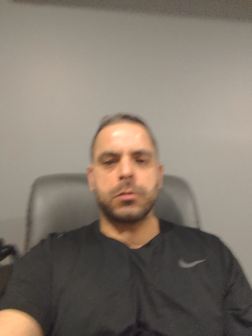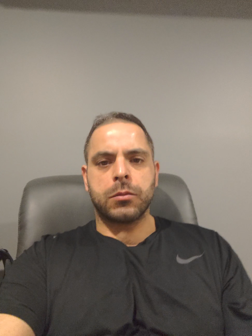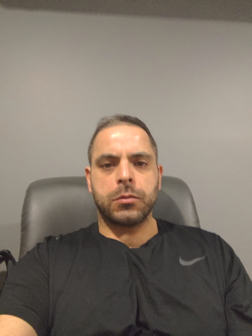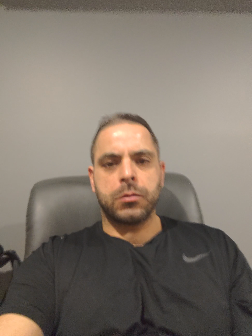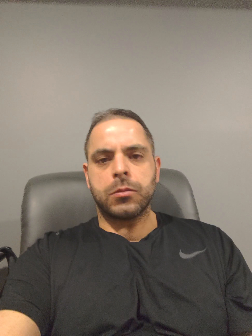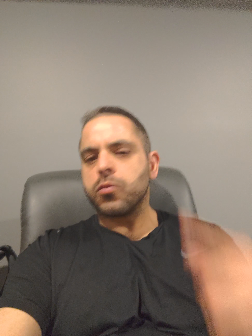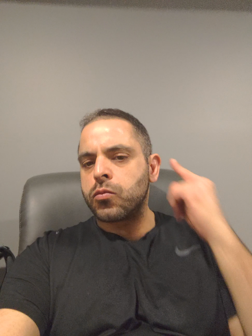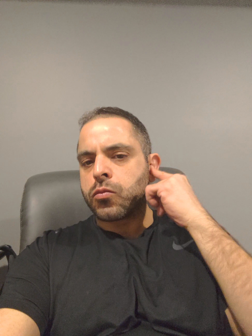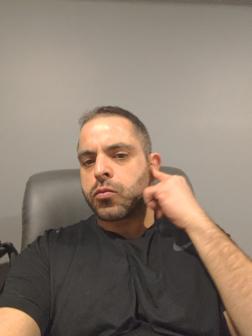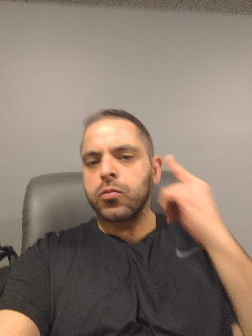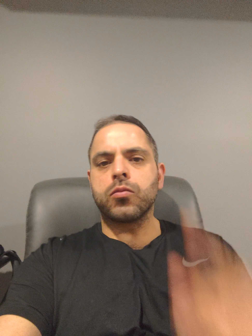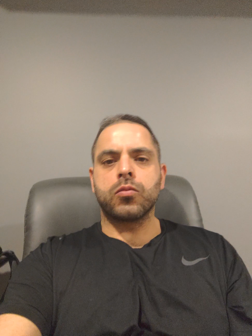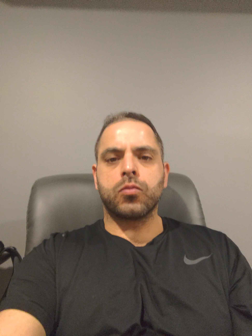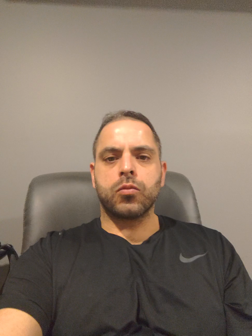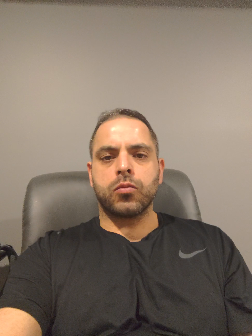ear